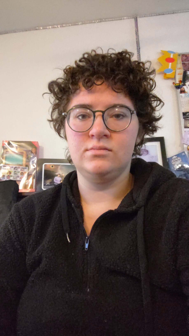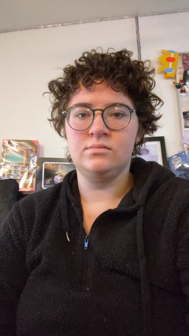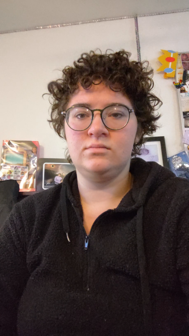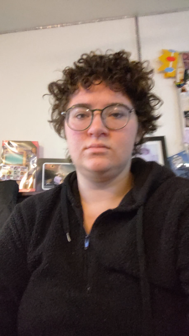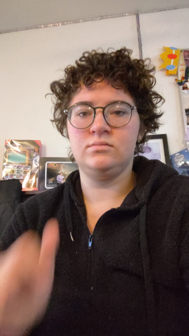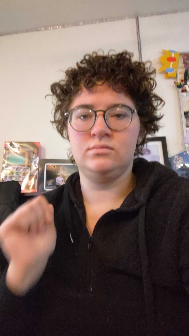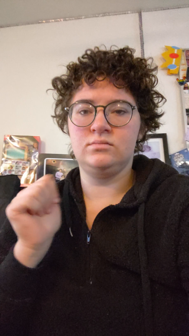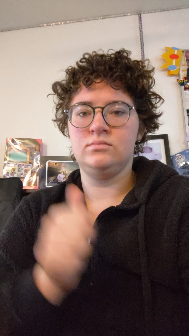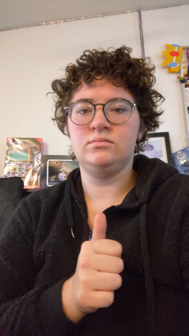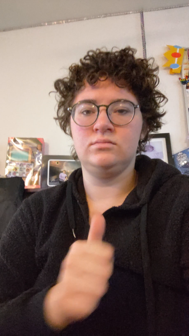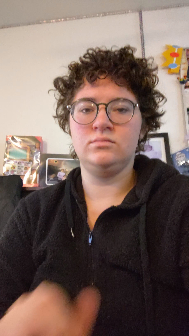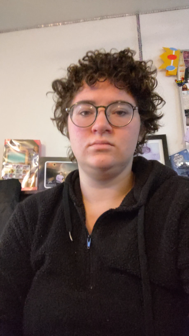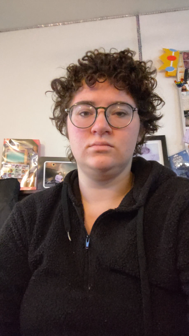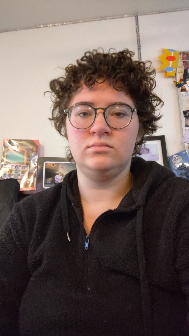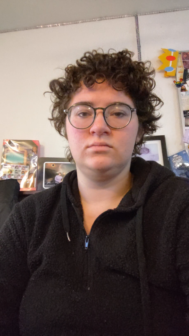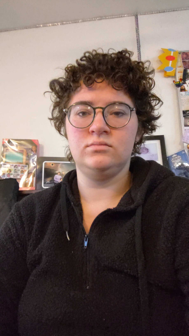coats